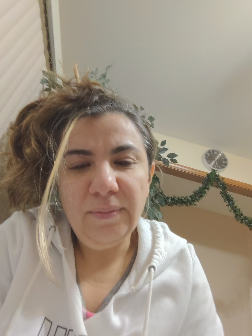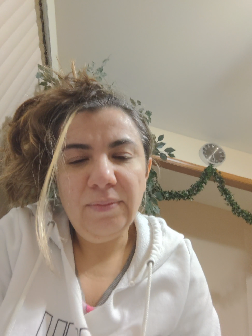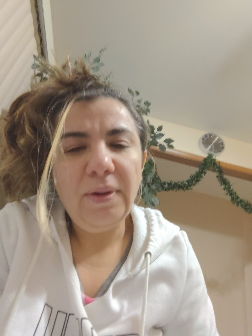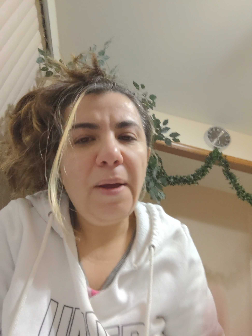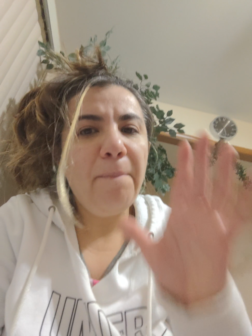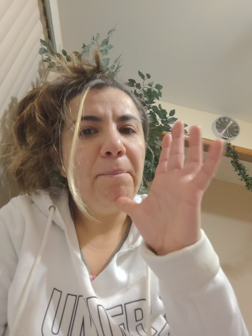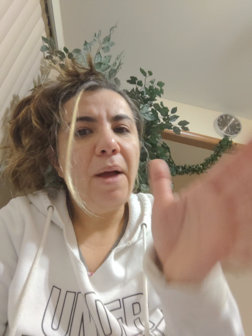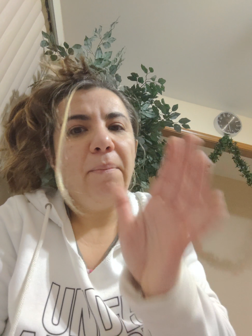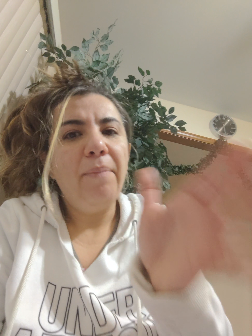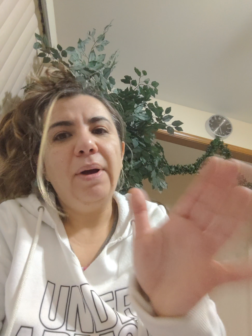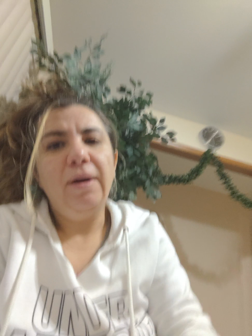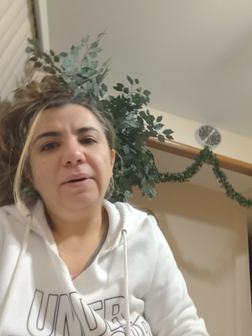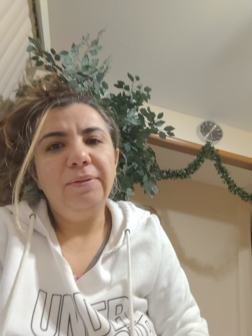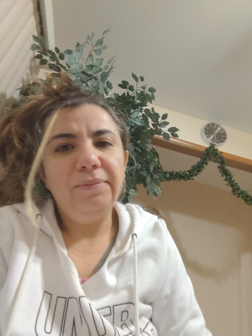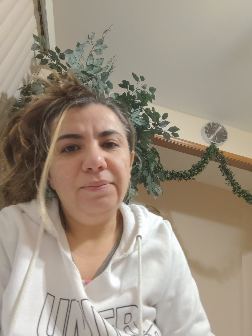grandma